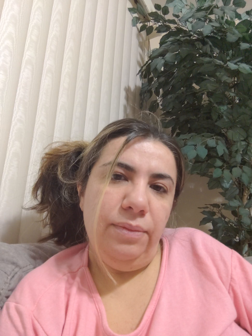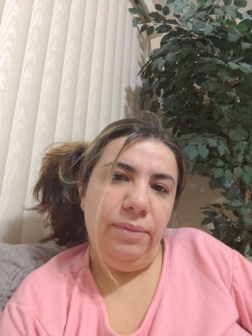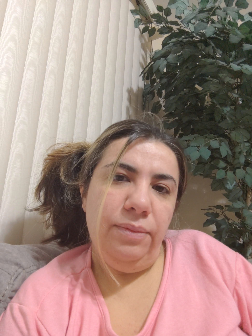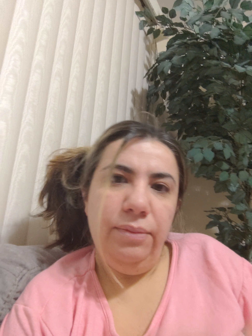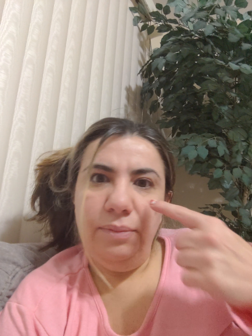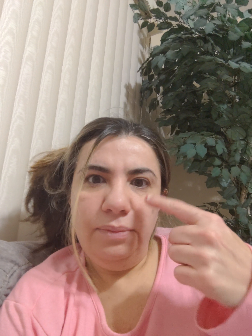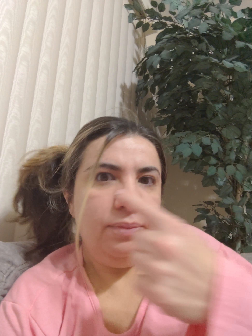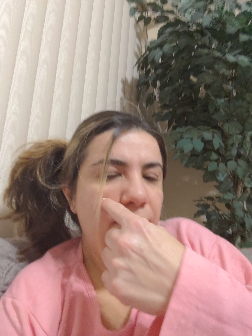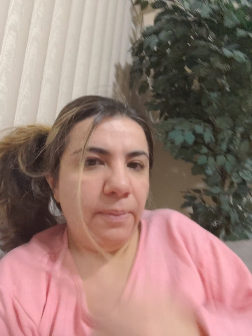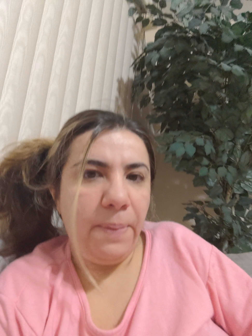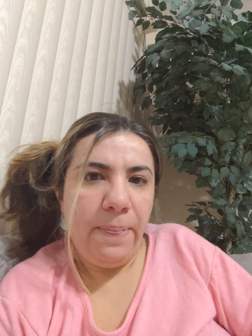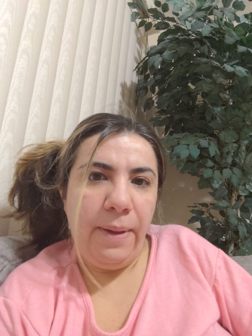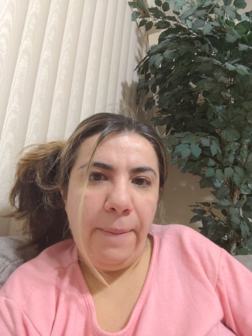eye